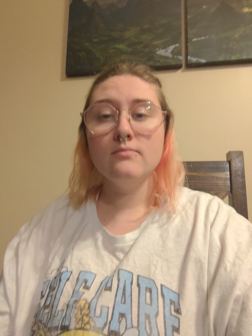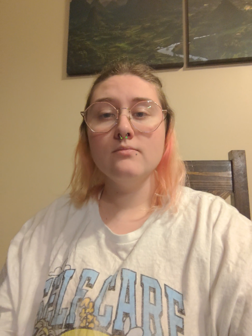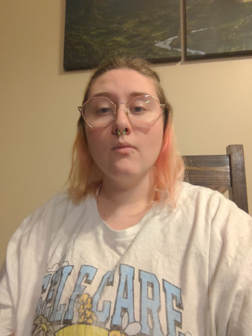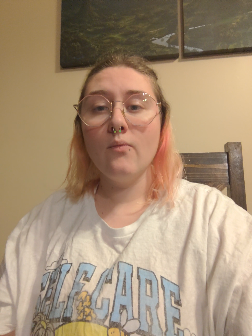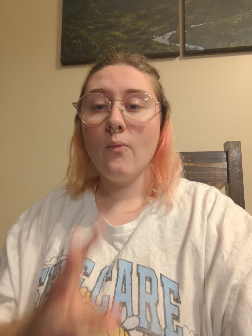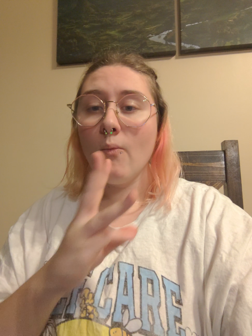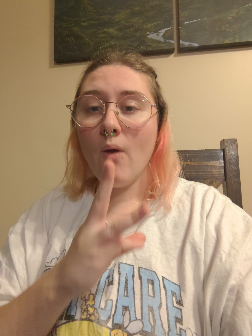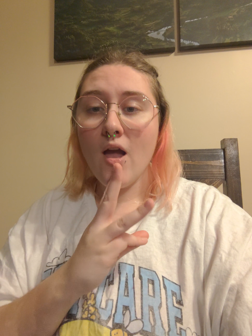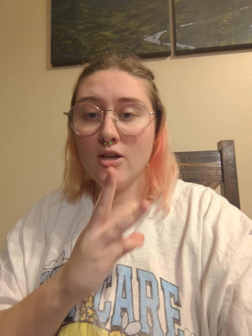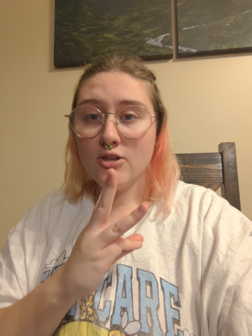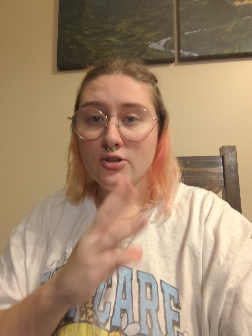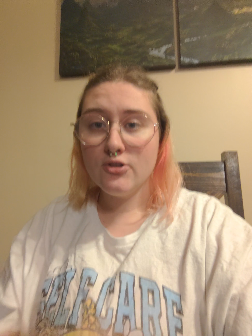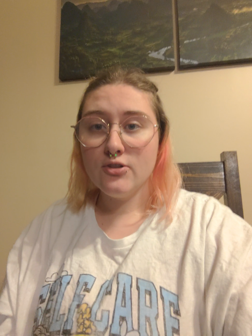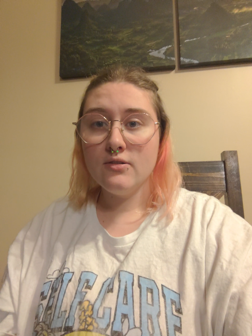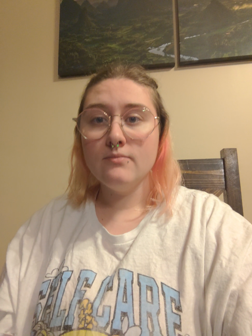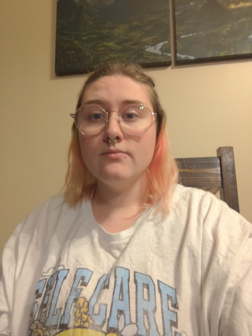water